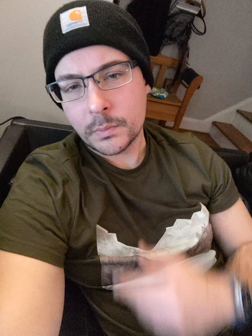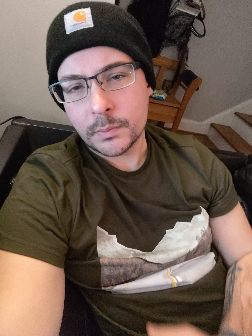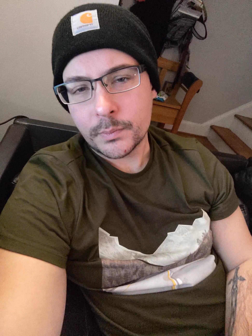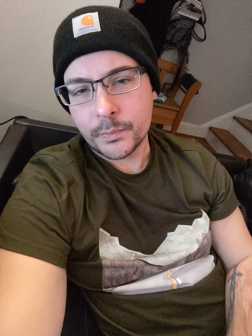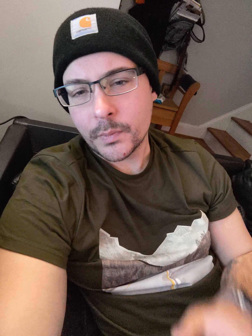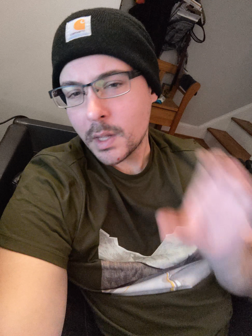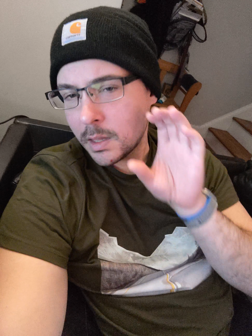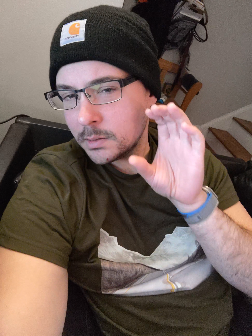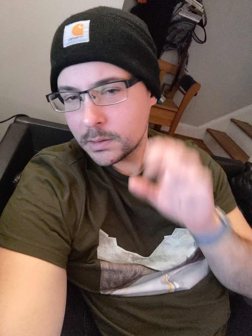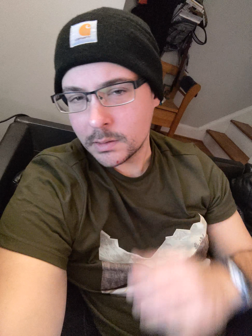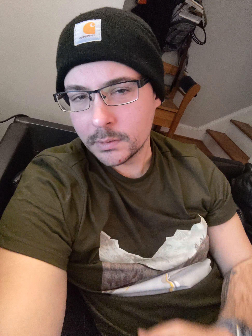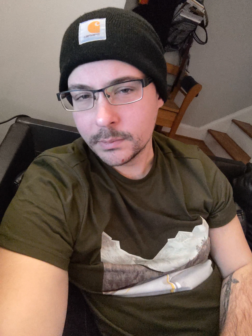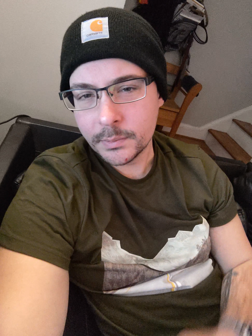listen